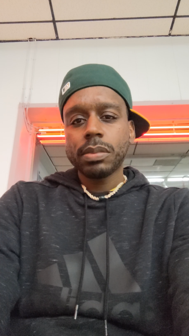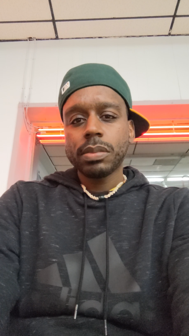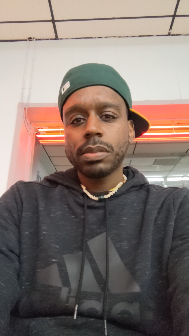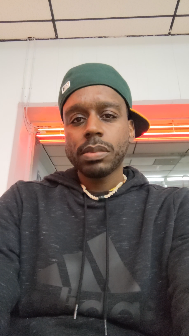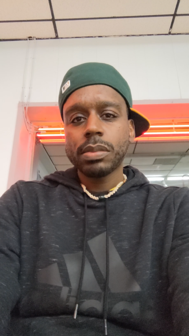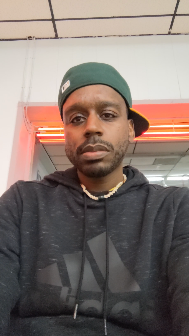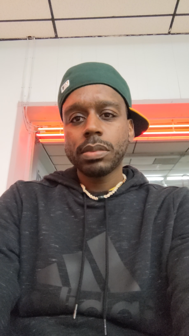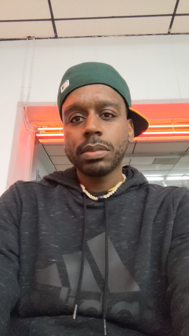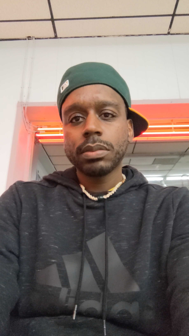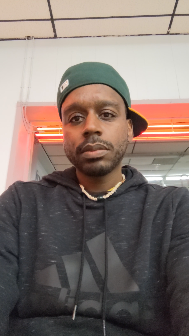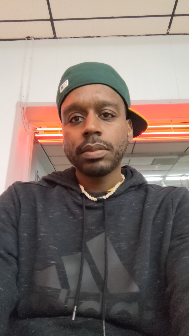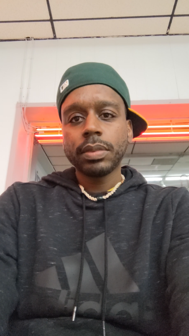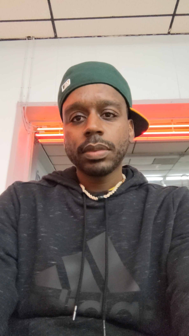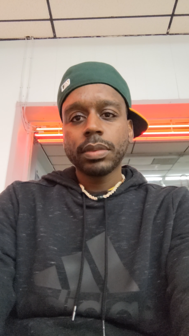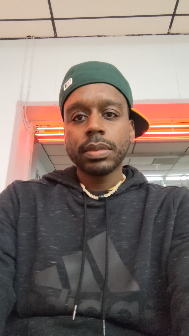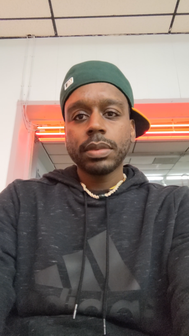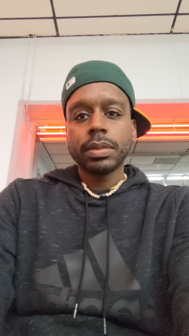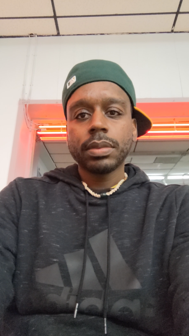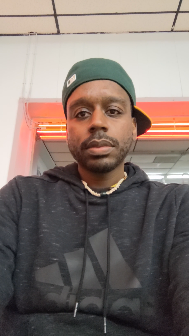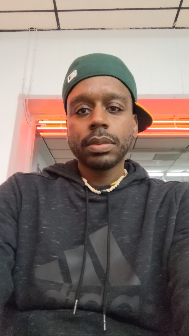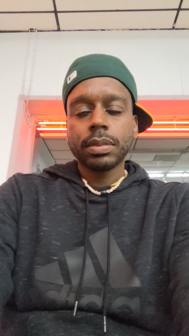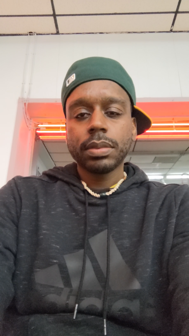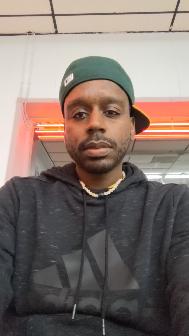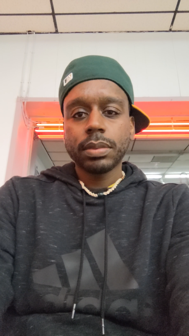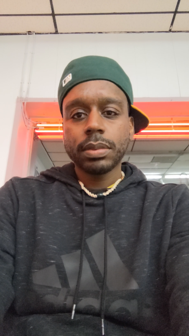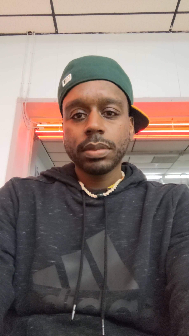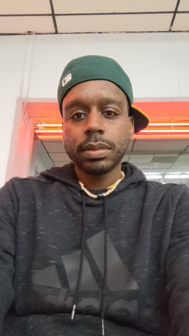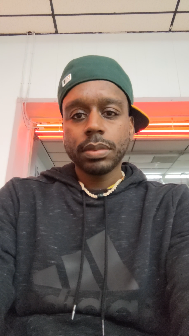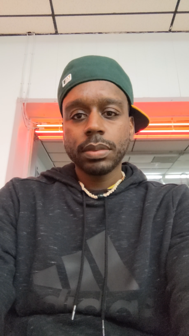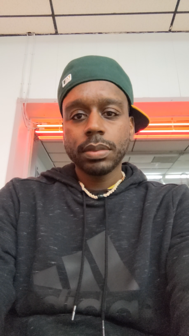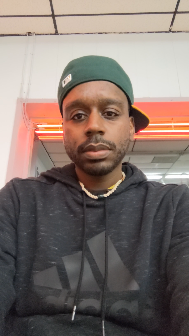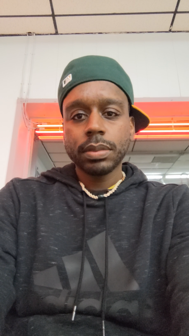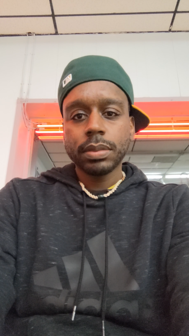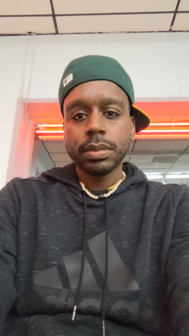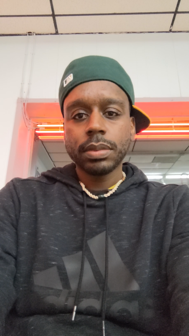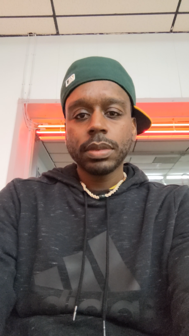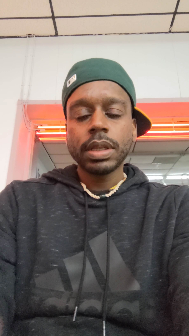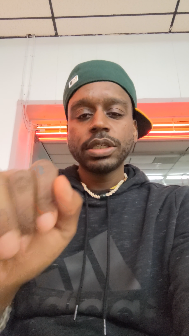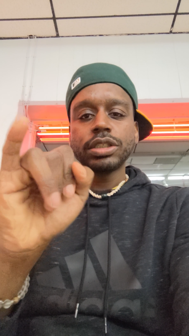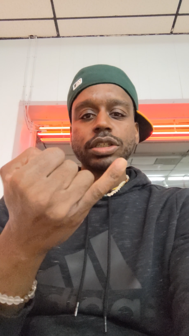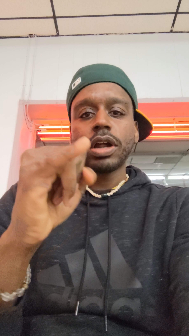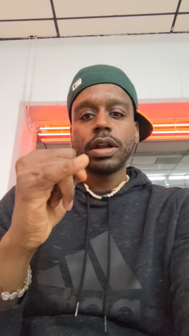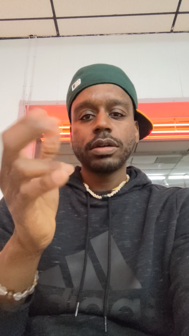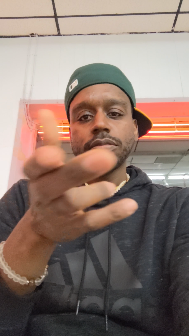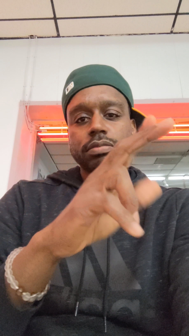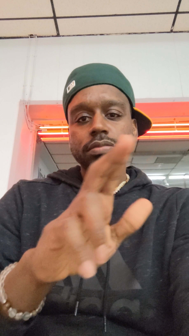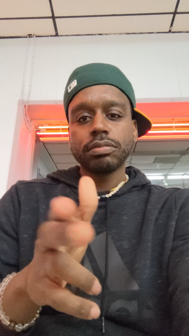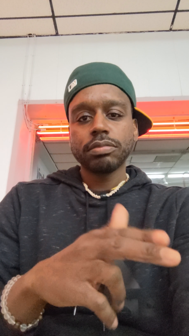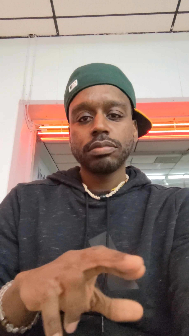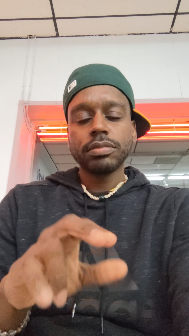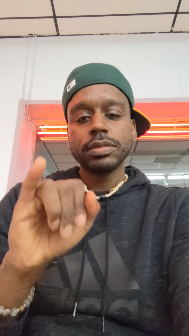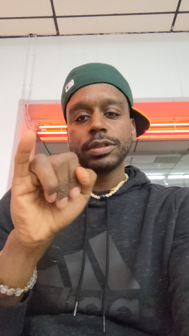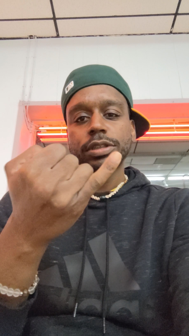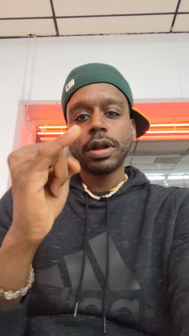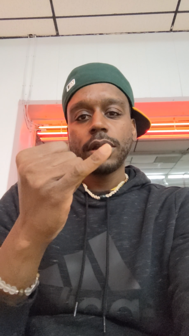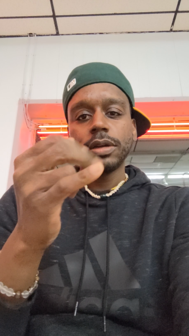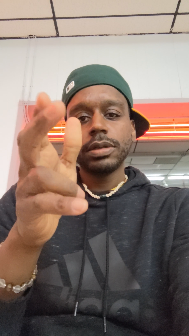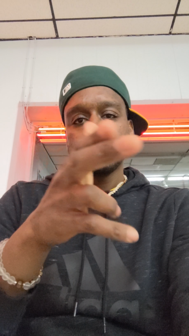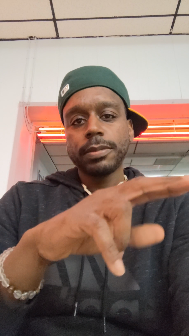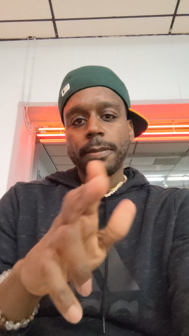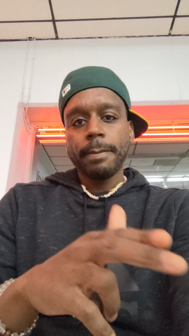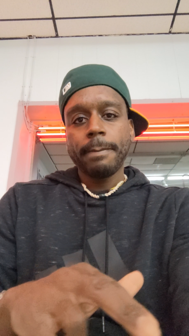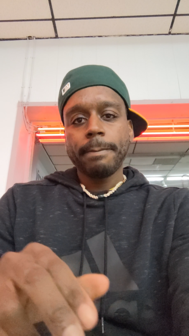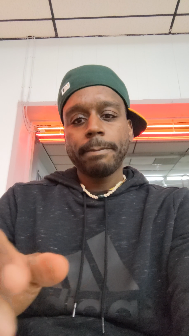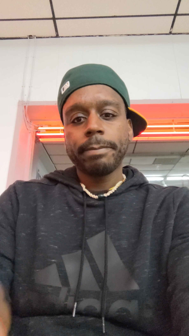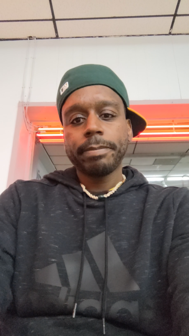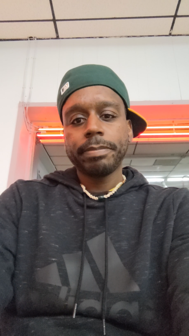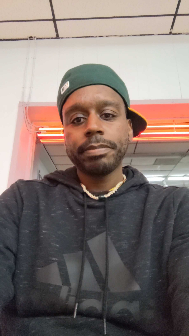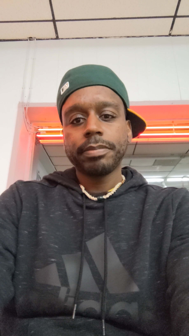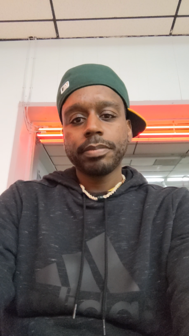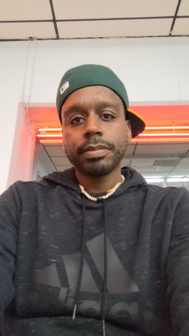jelly